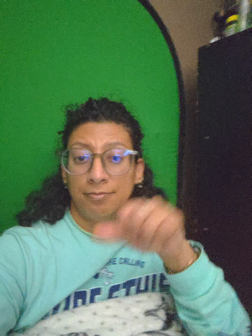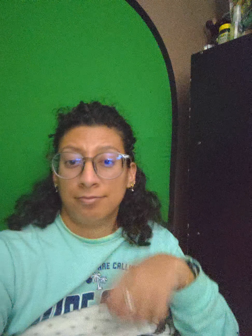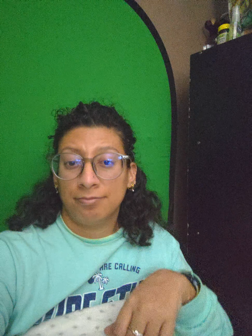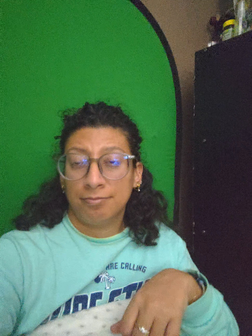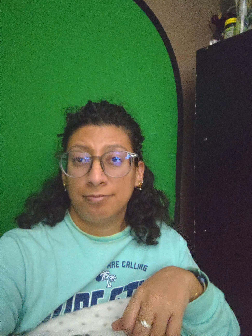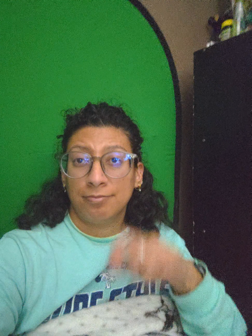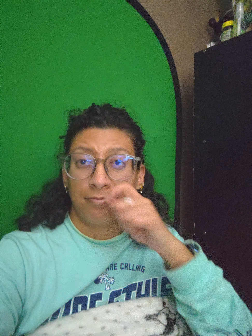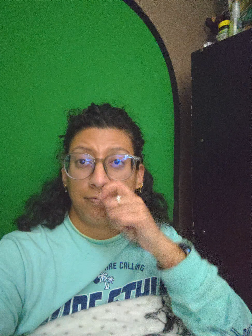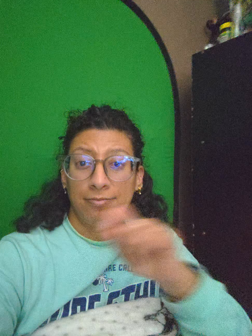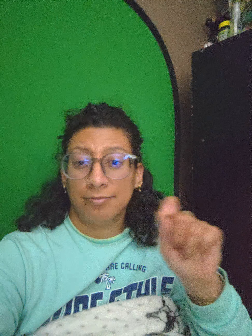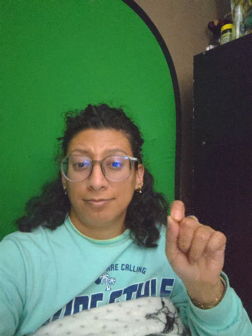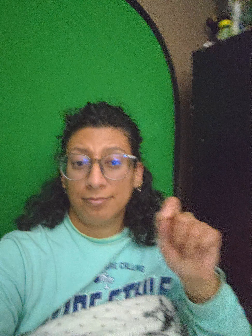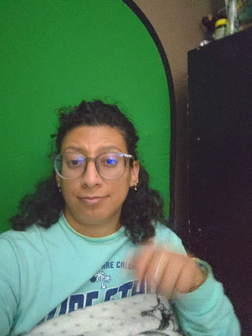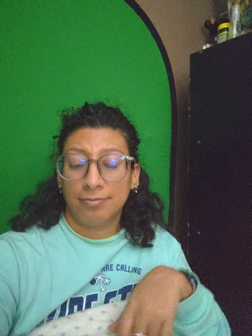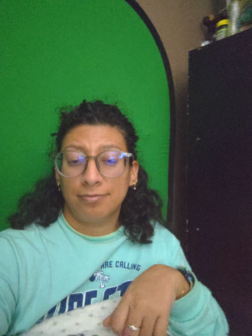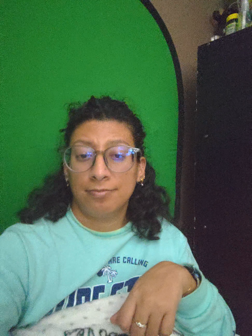pencil